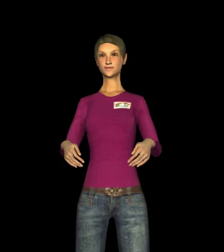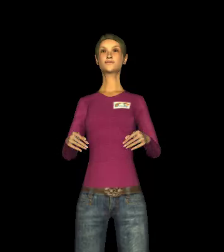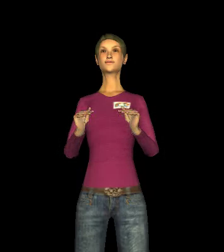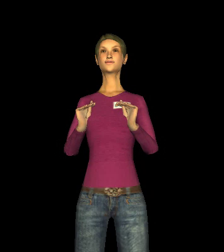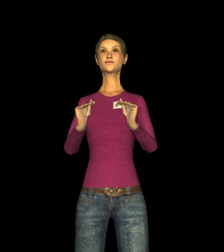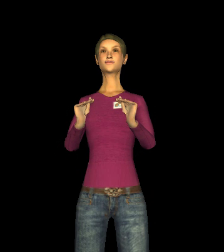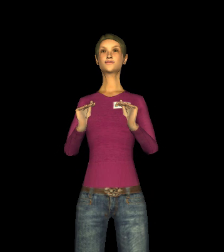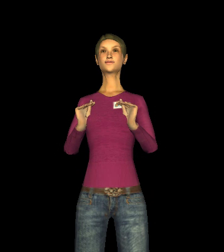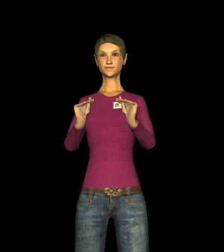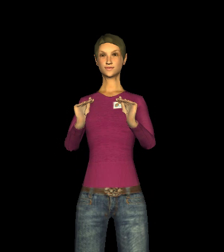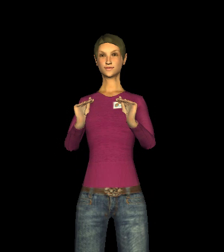يتعلم